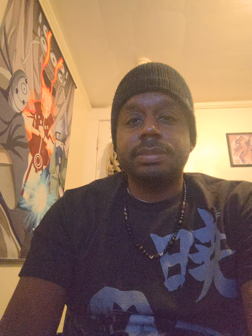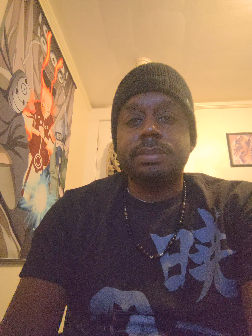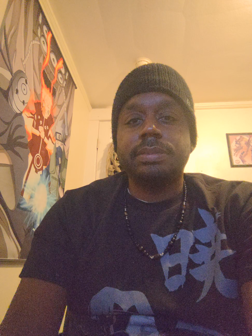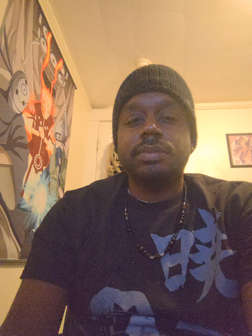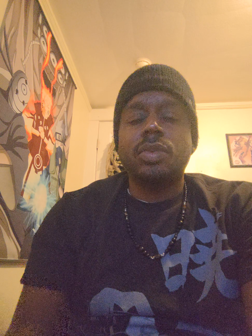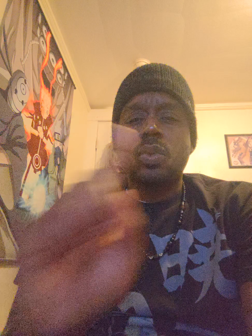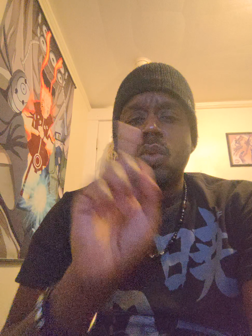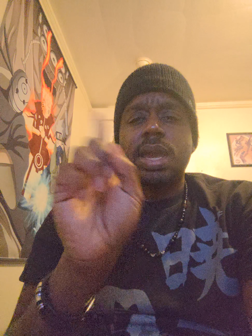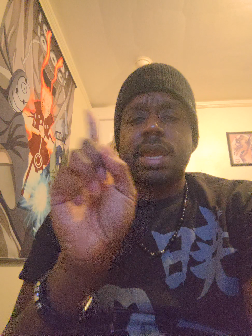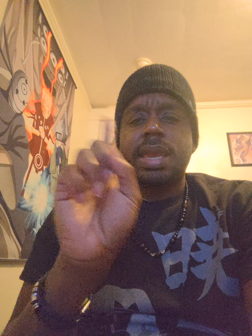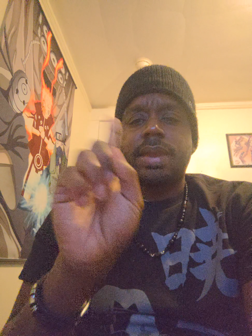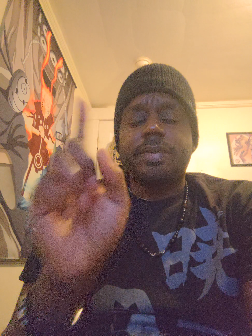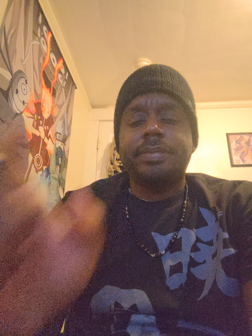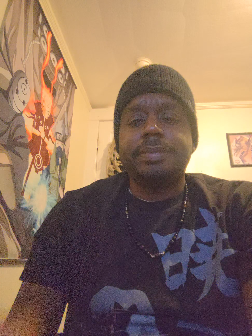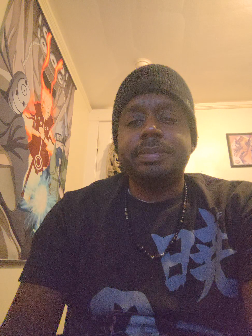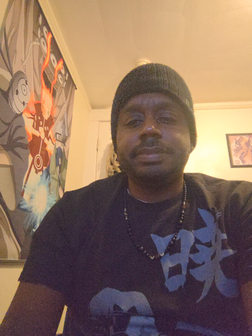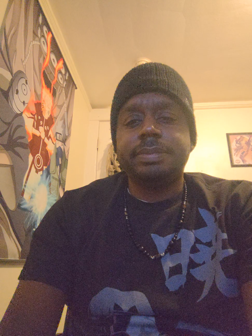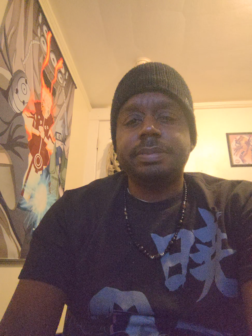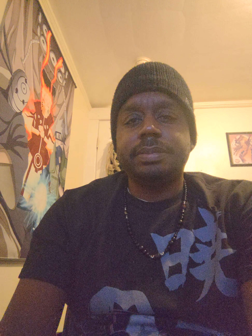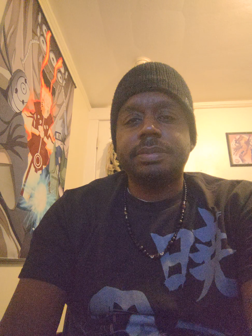where